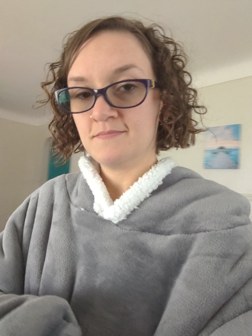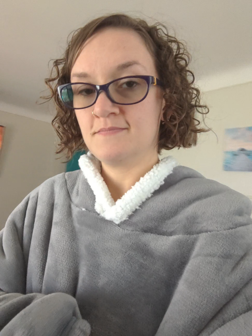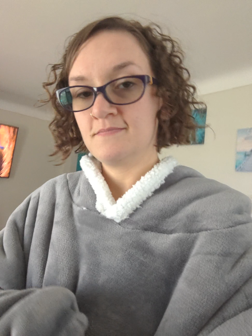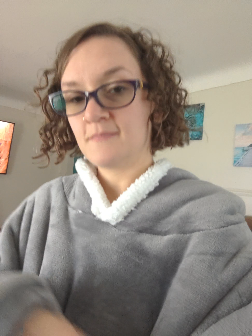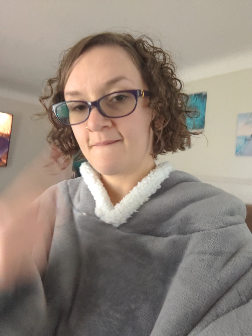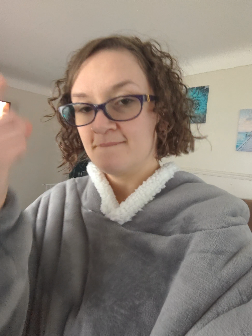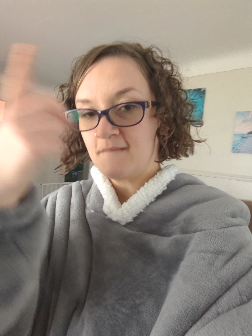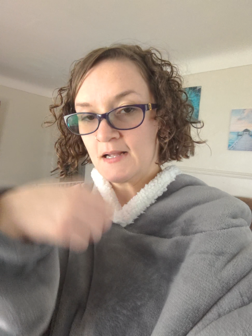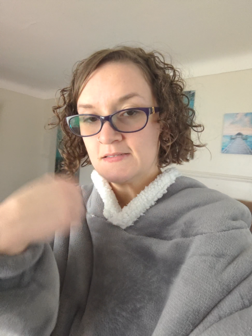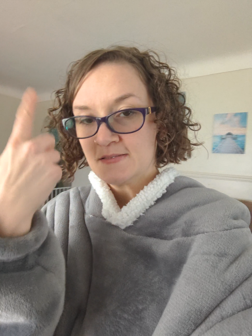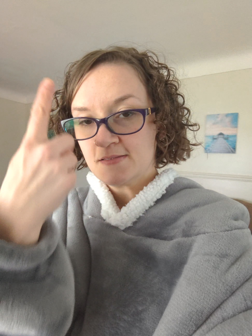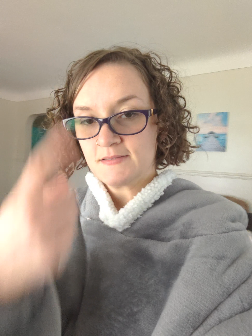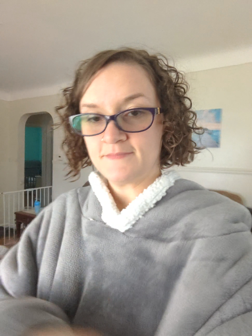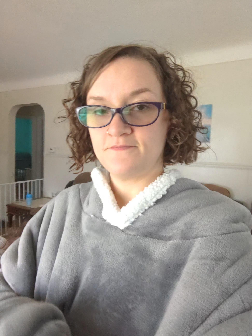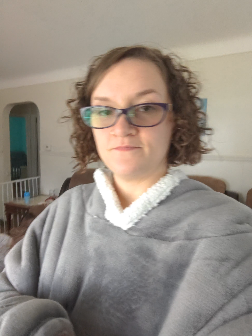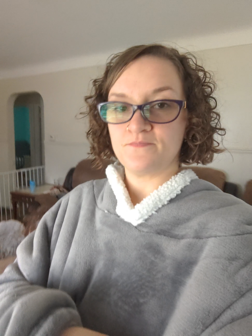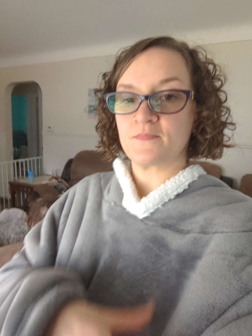face